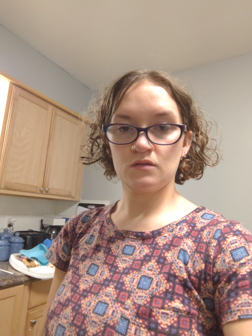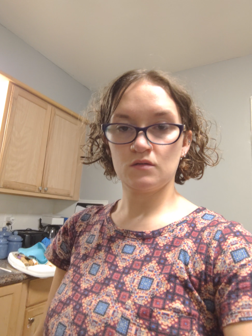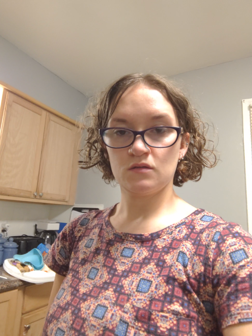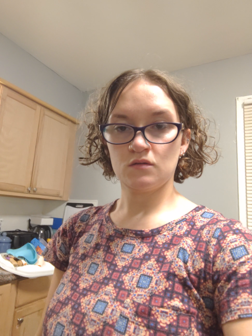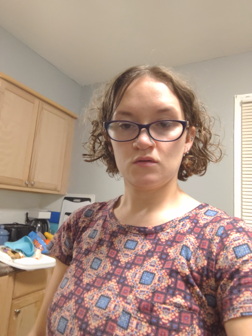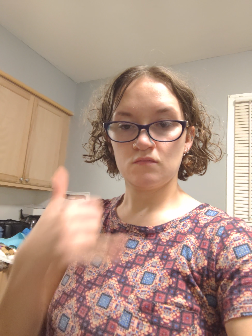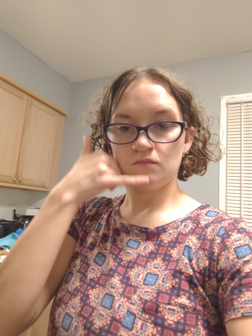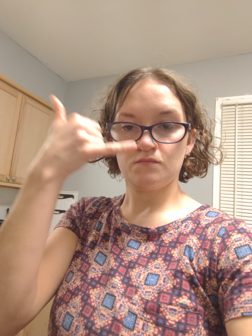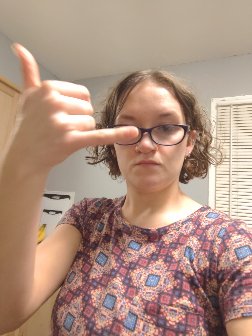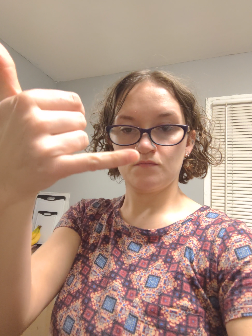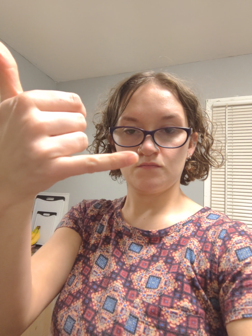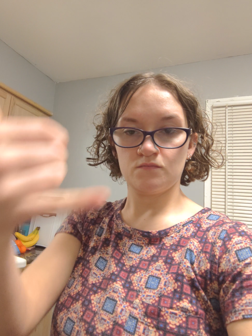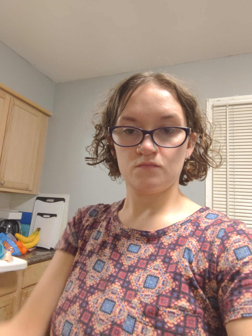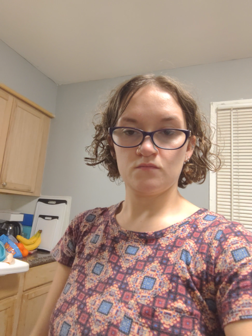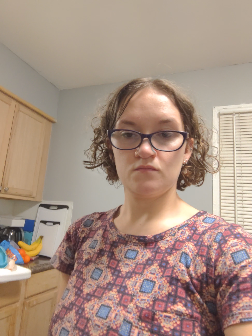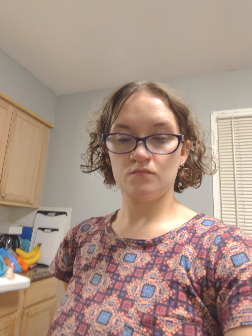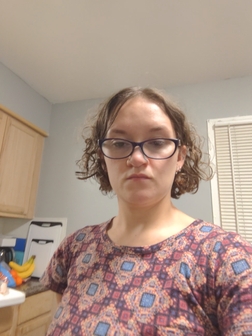call on the phone